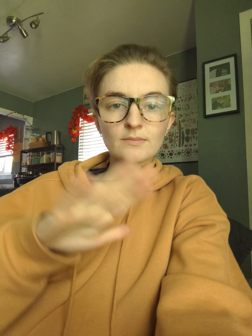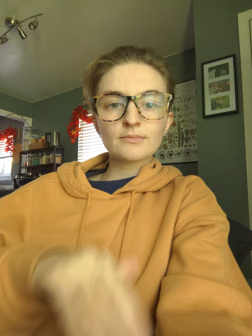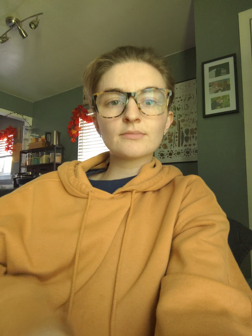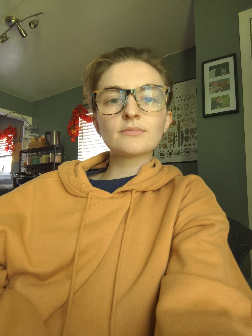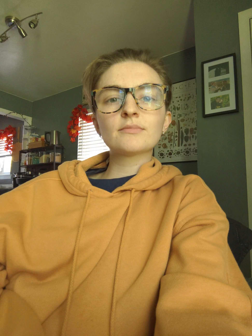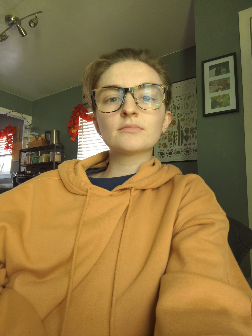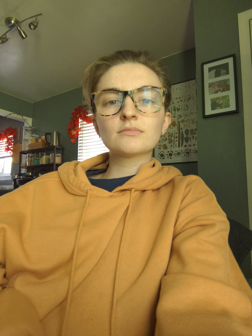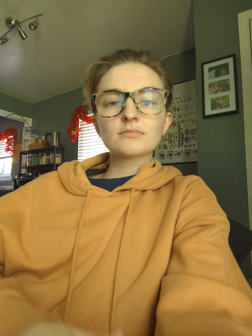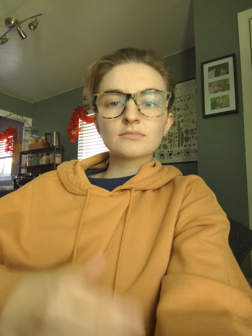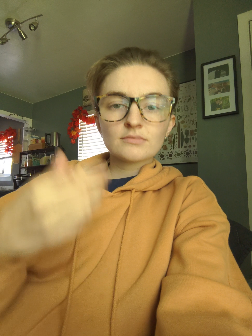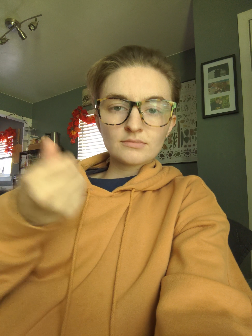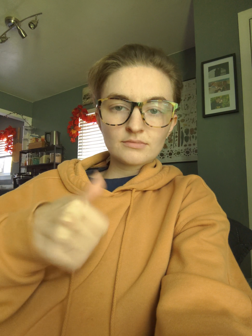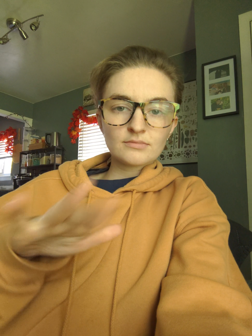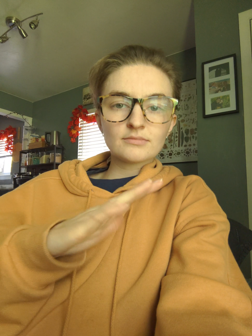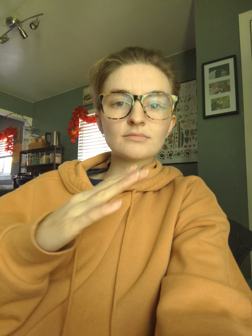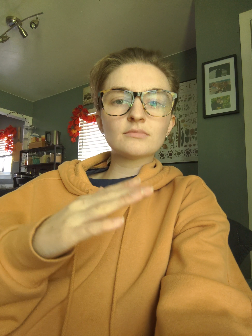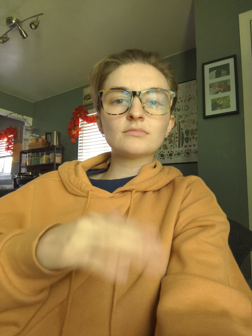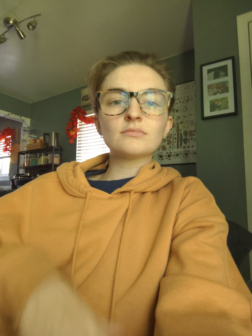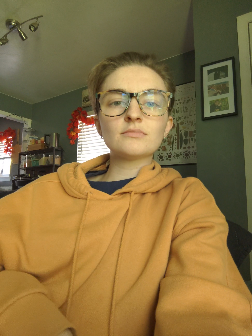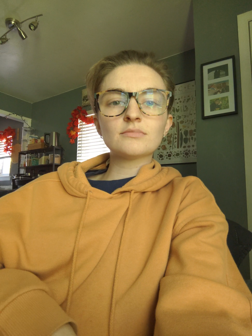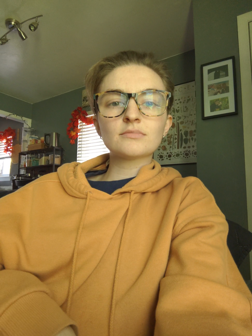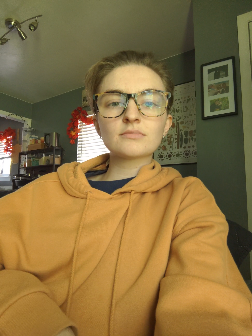garden